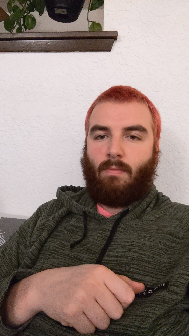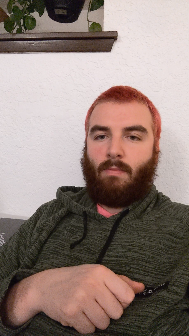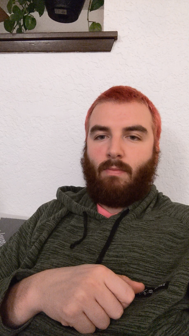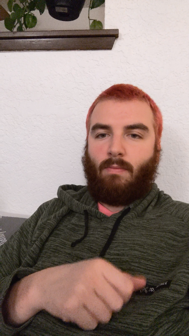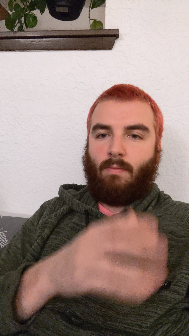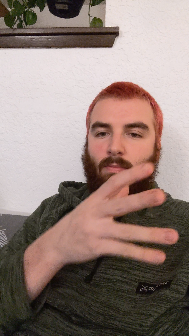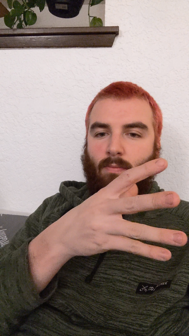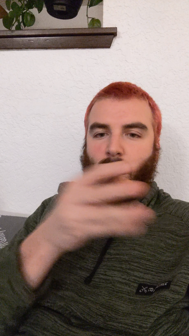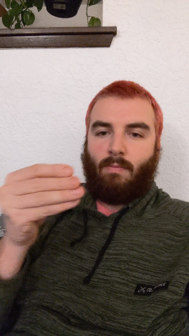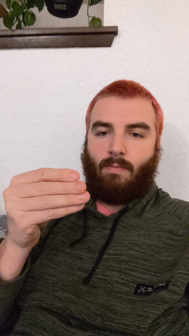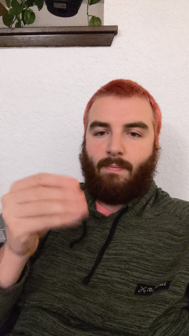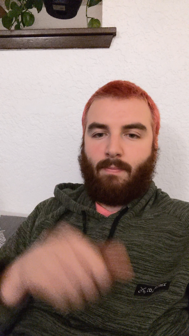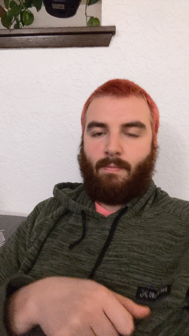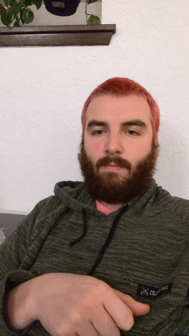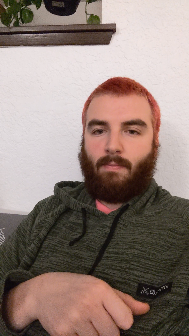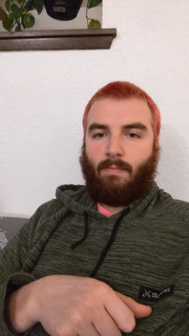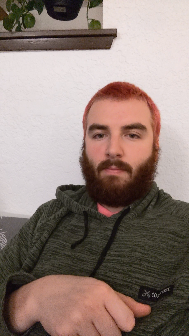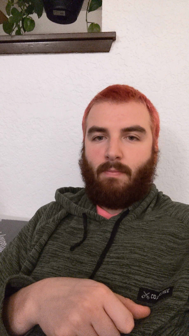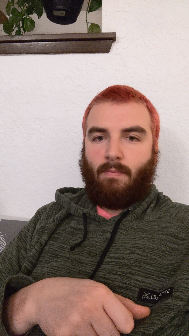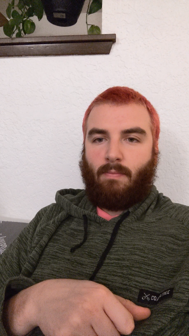and